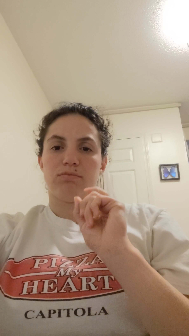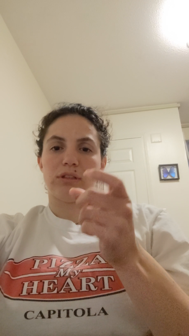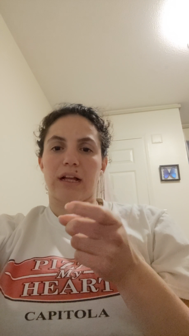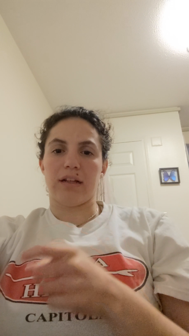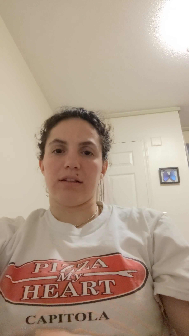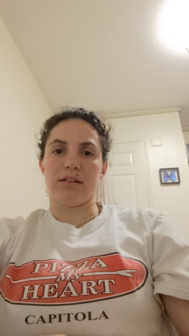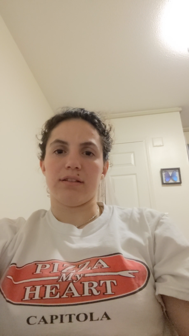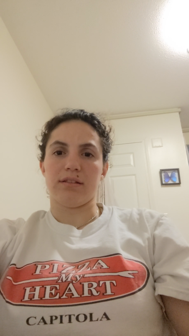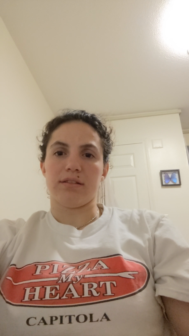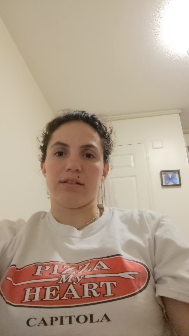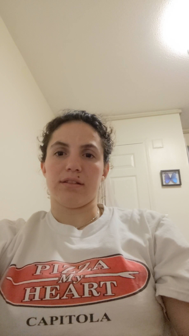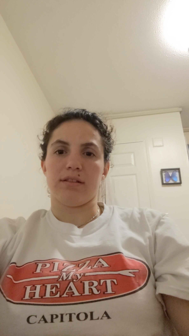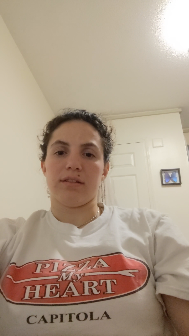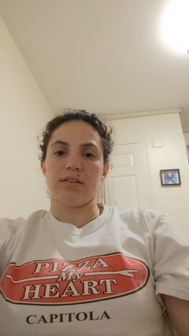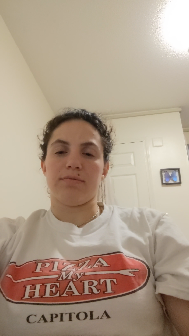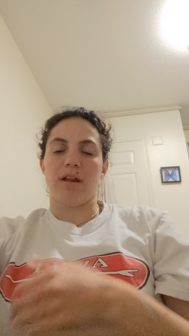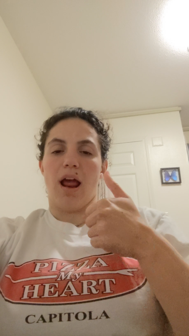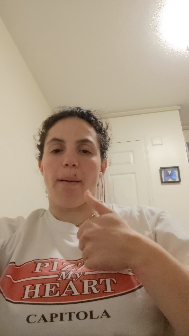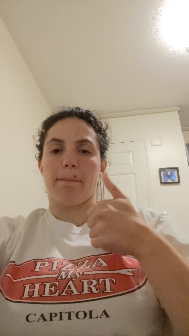help